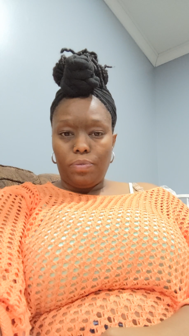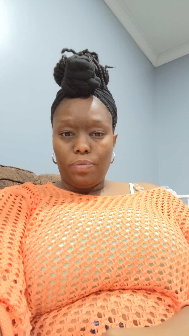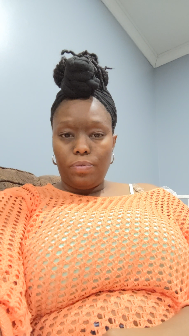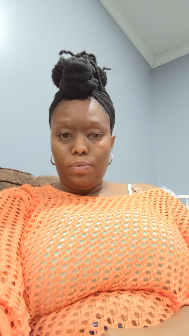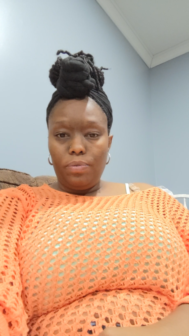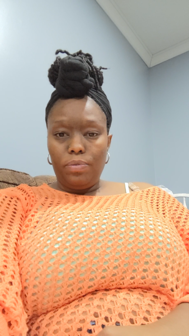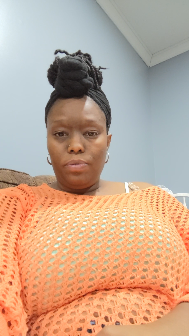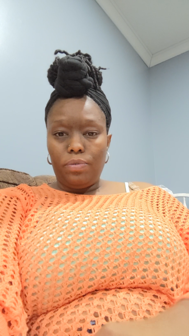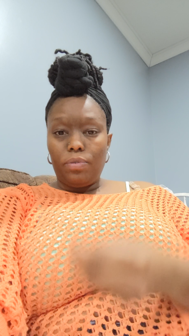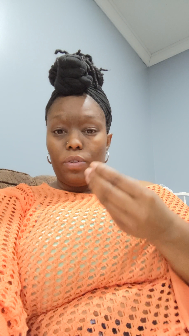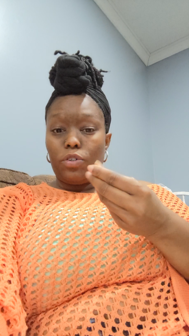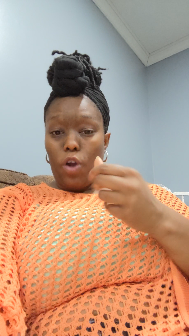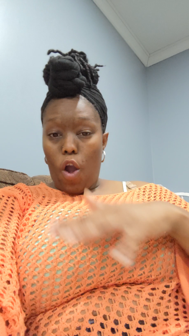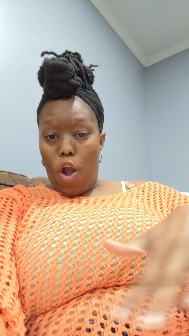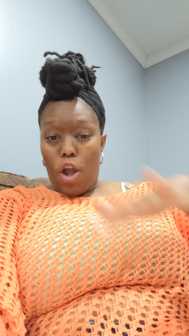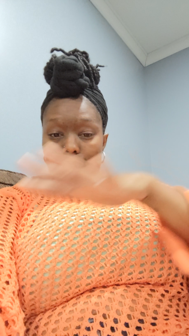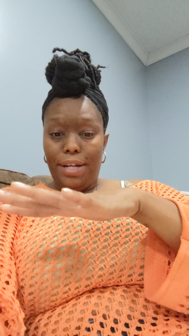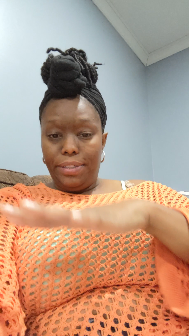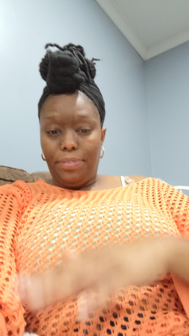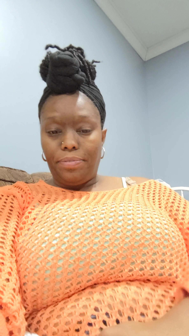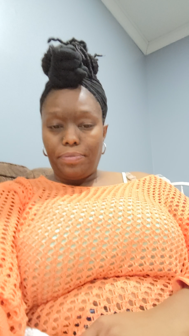garden